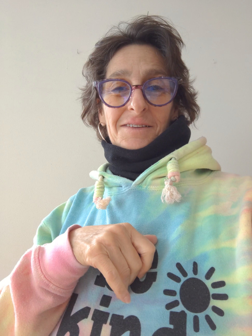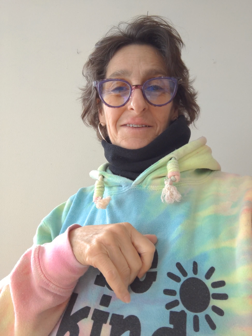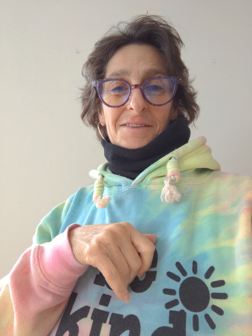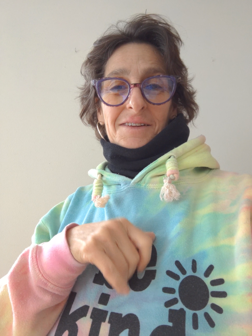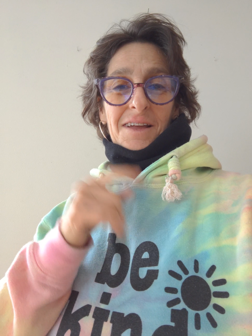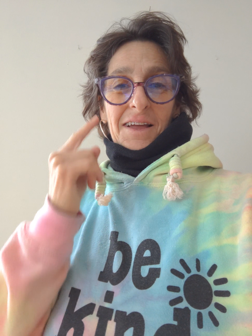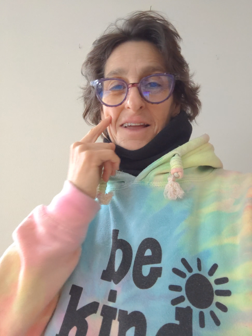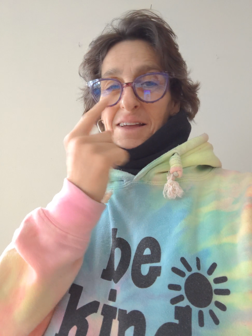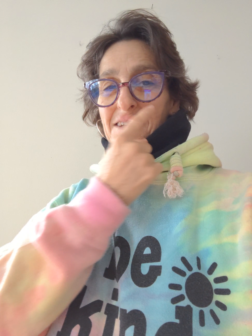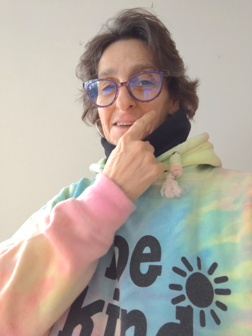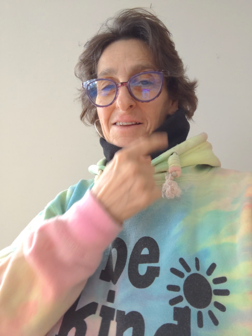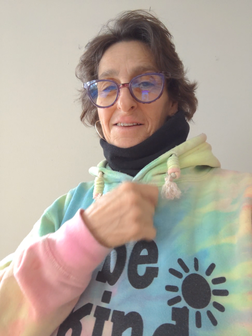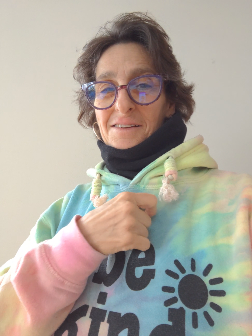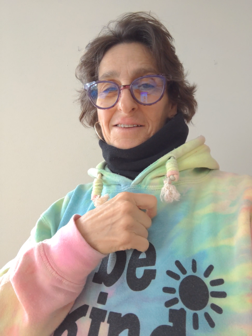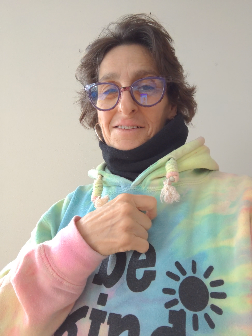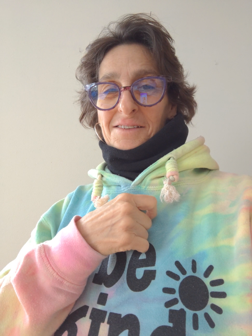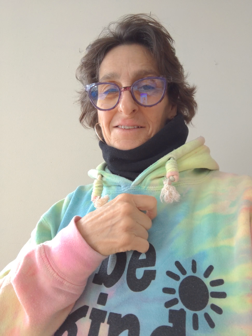eye